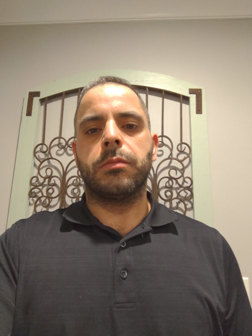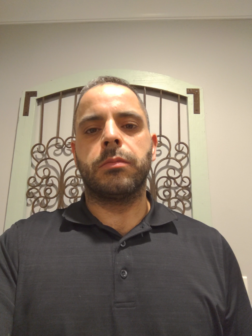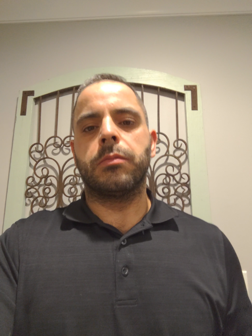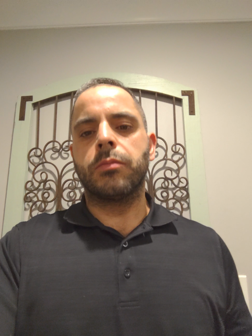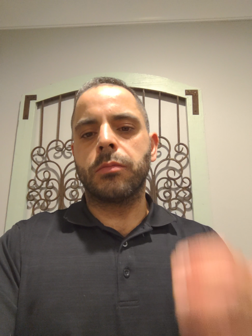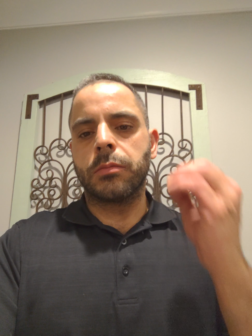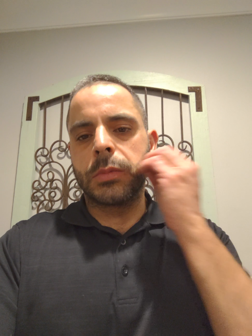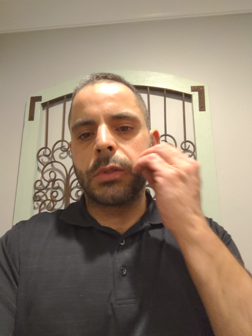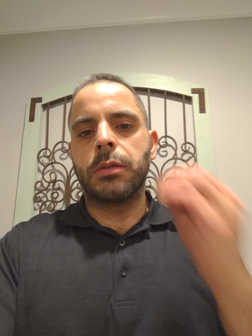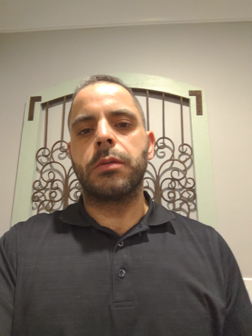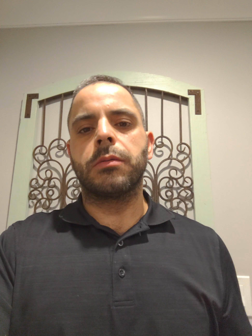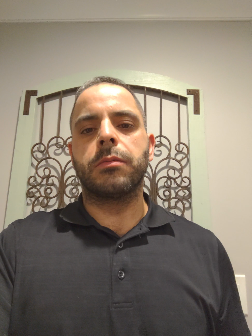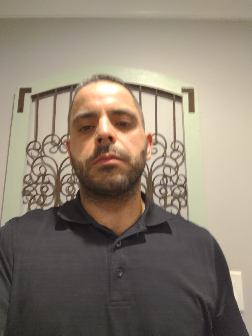kiss